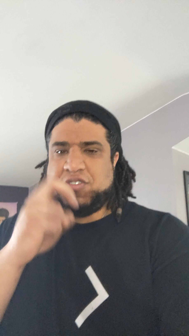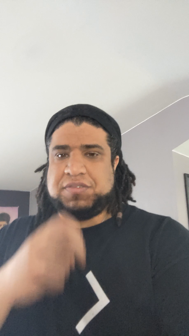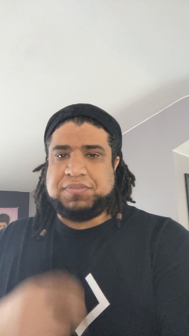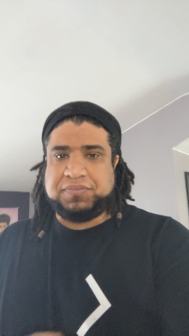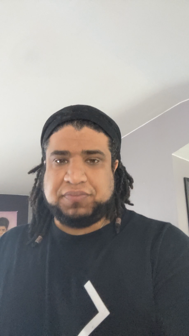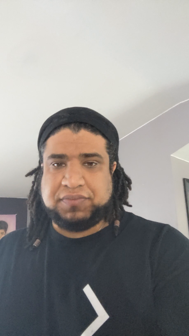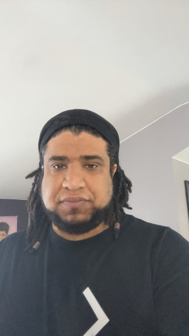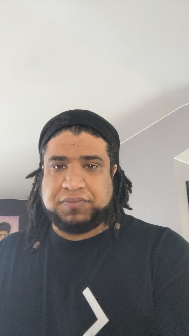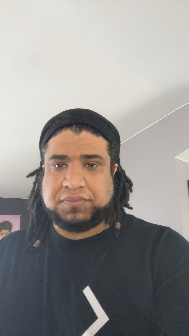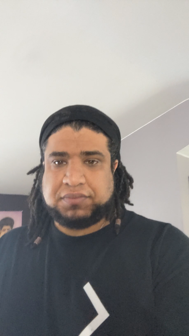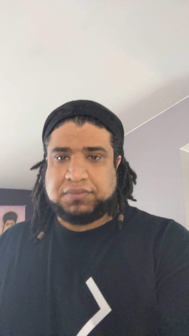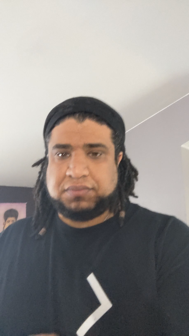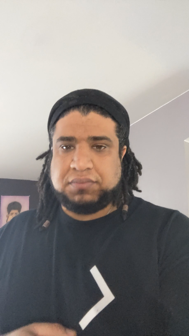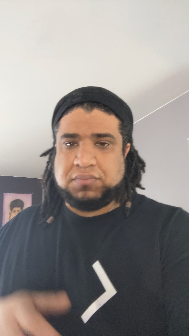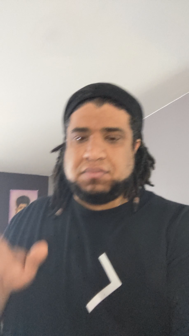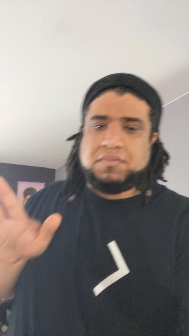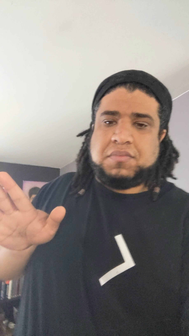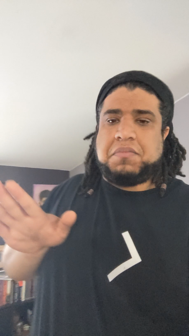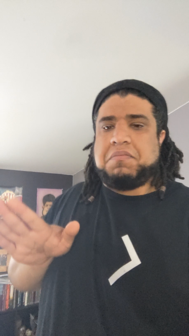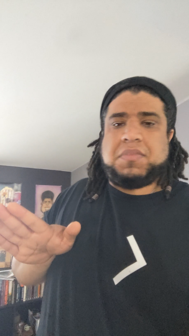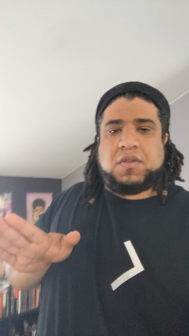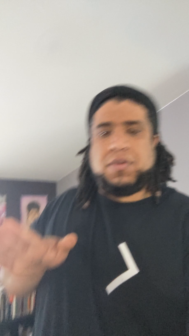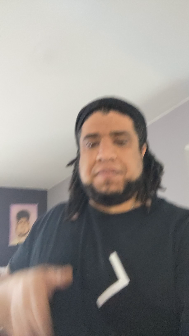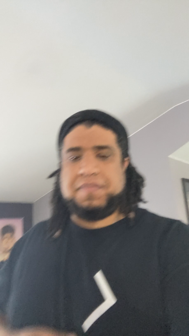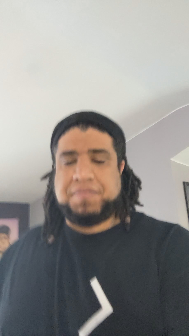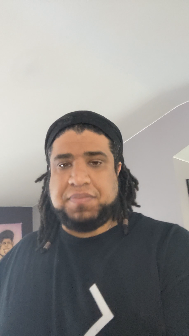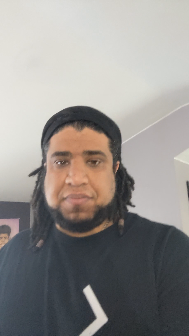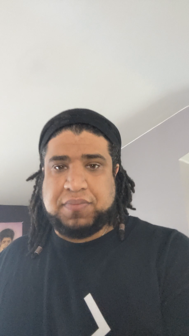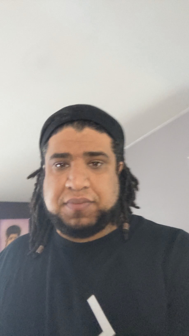penguin